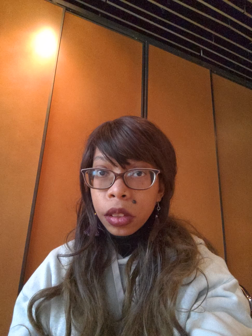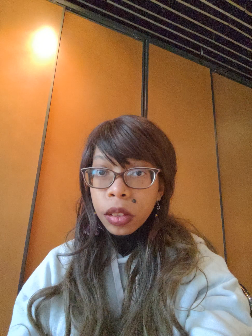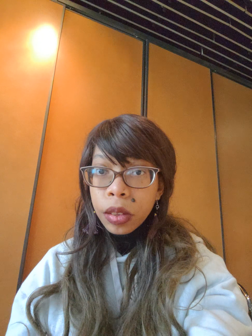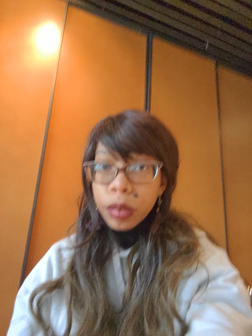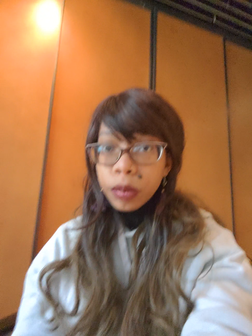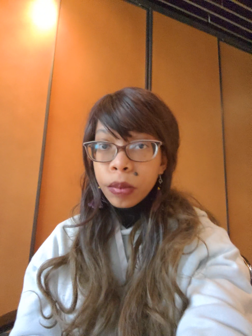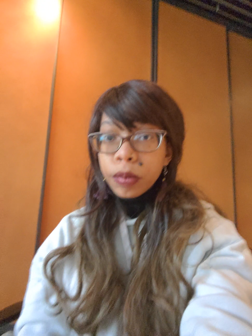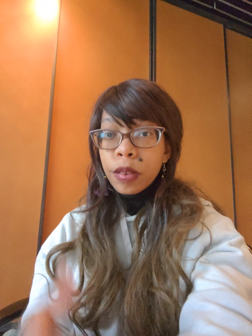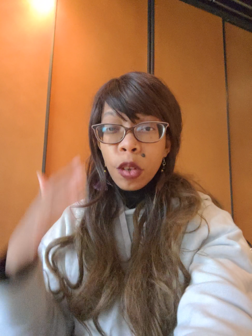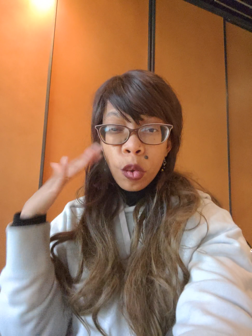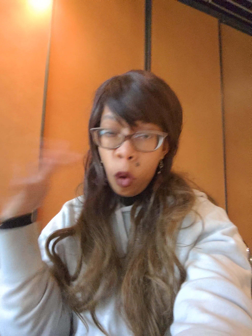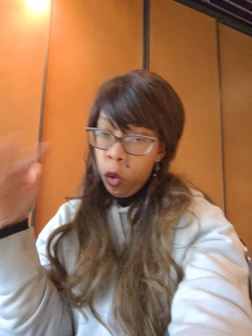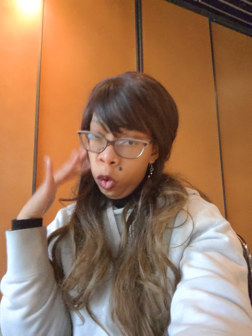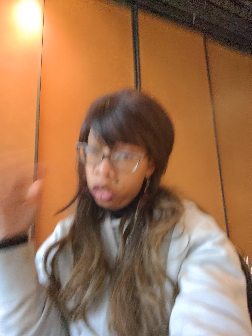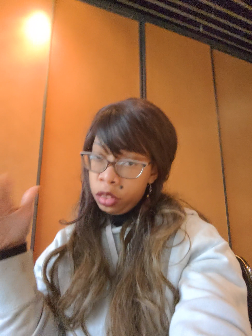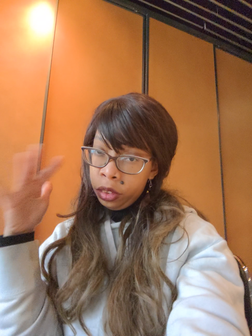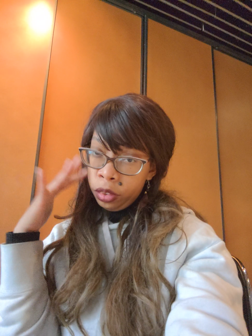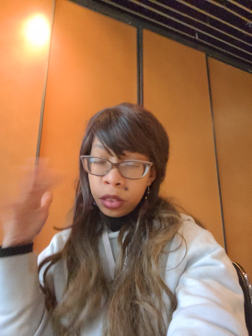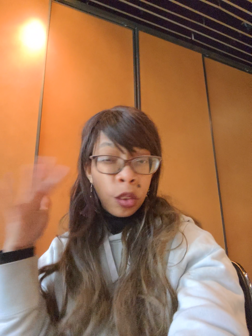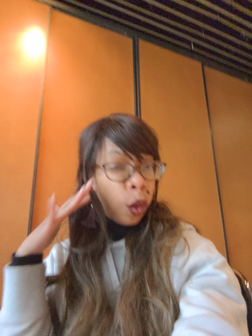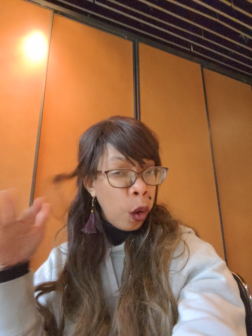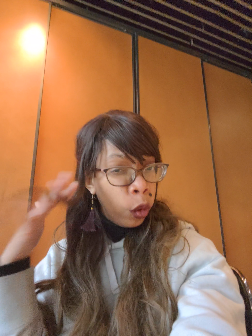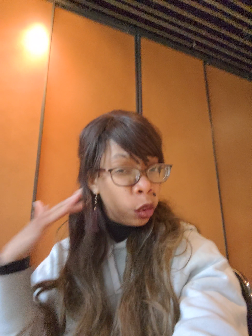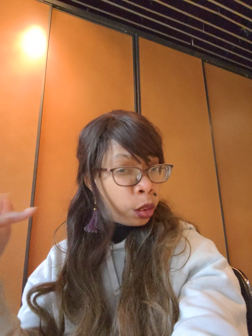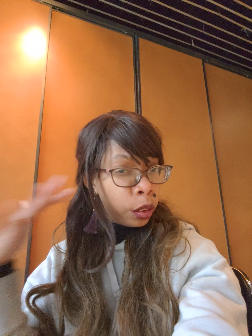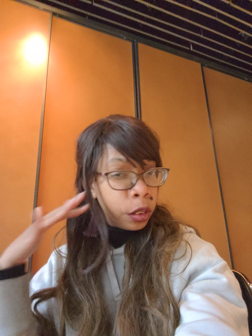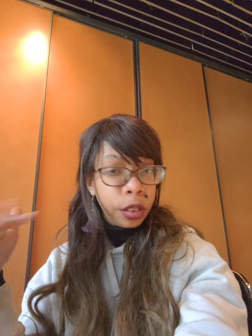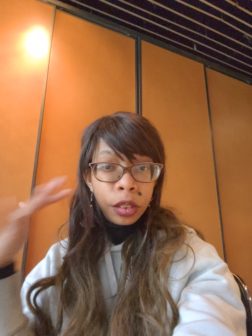noisy